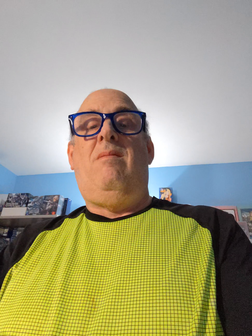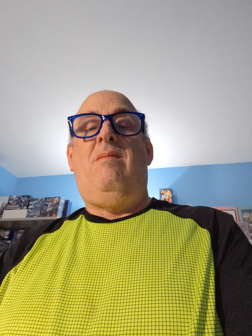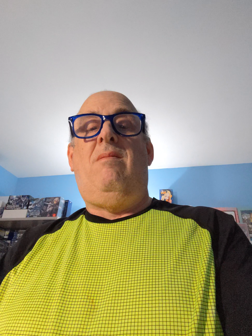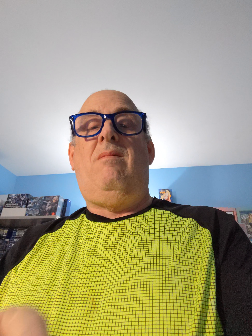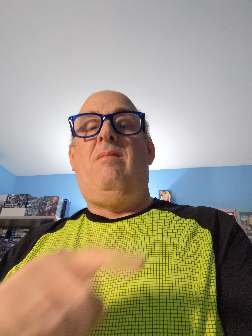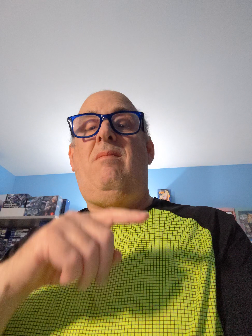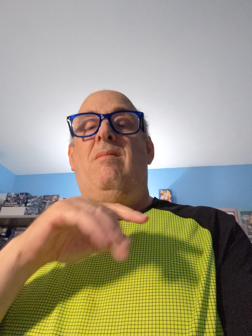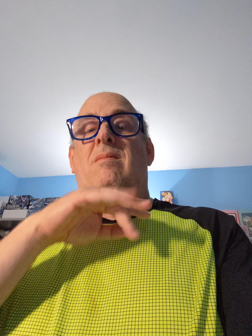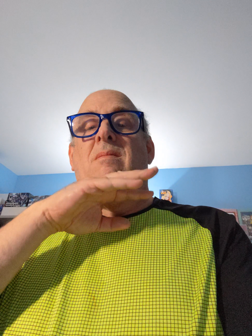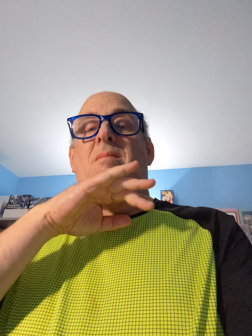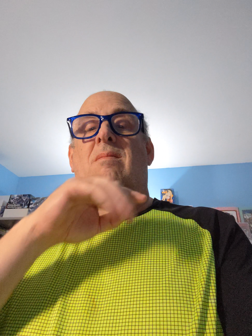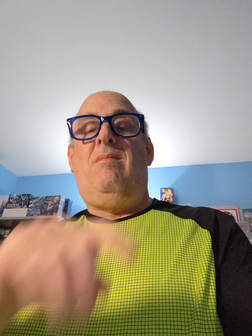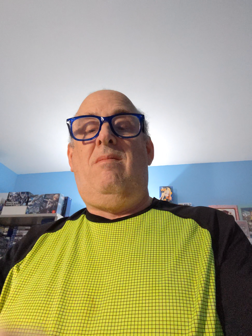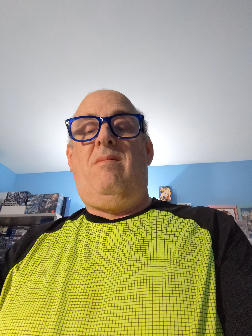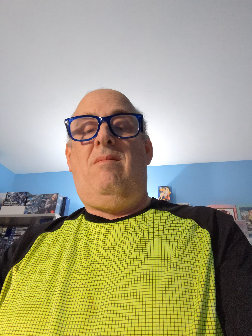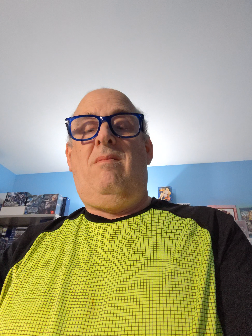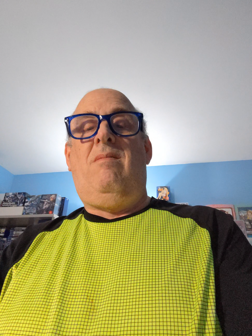dirty